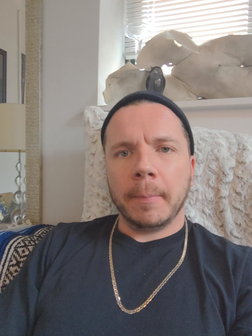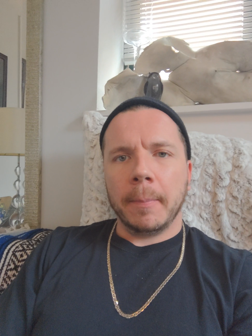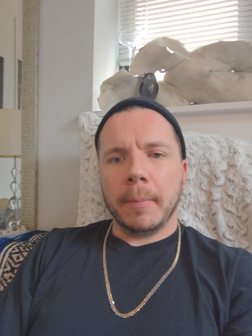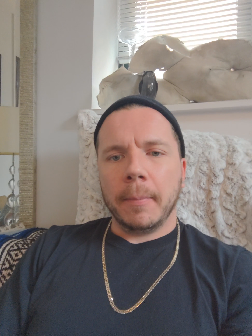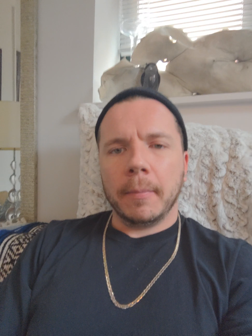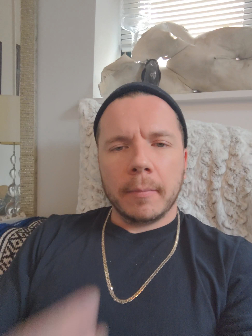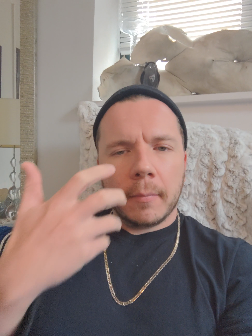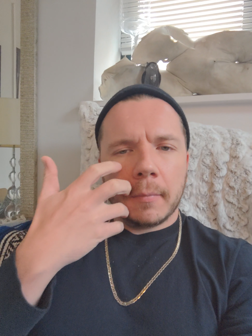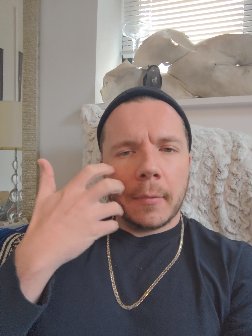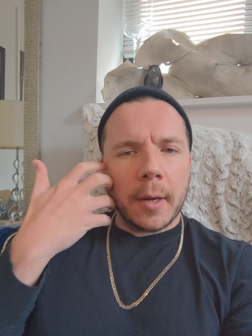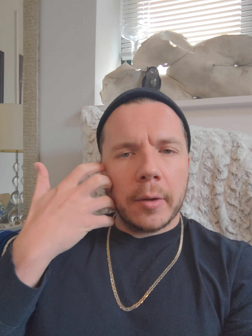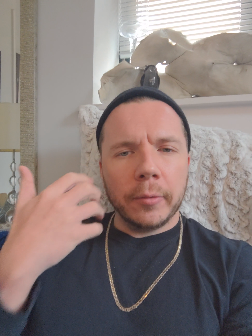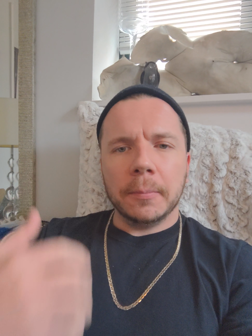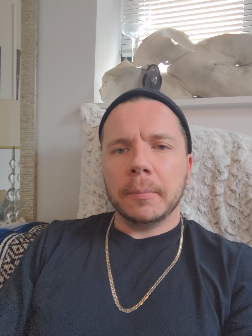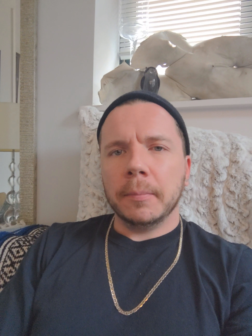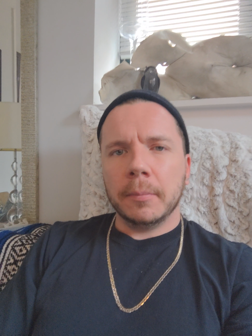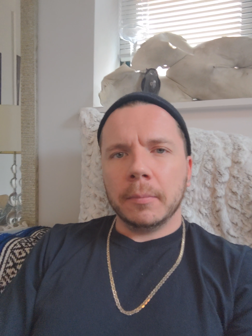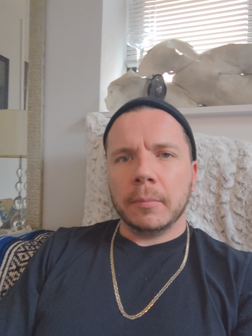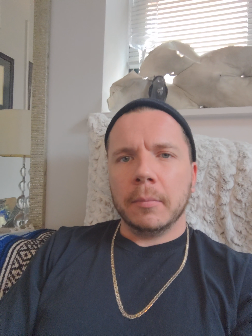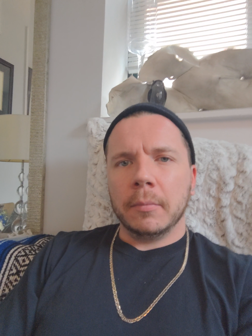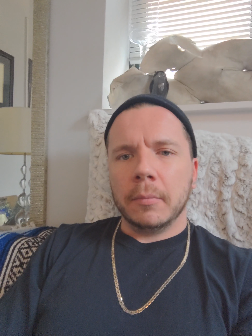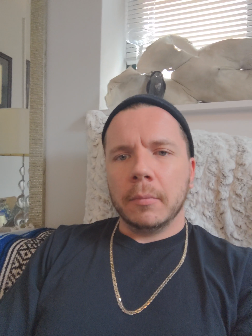tiger